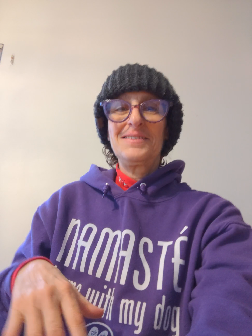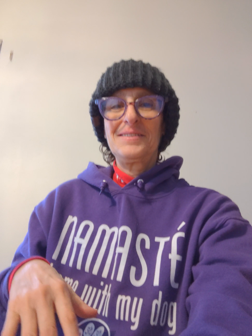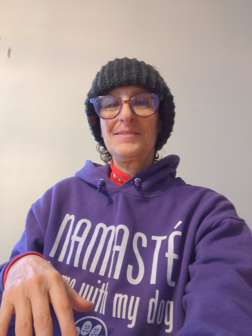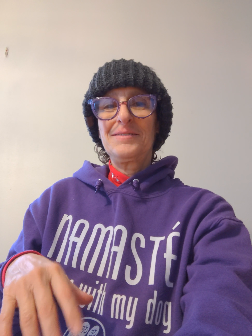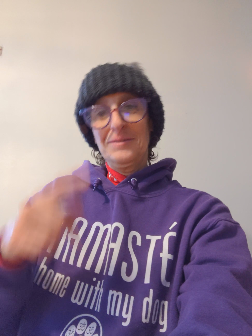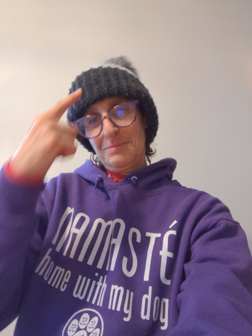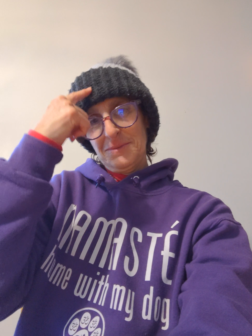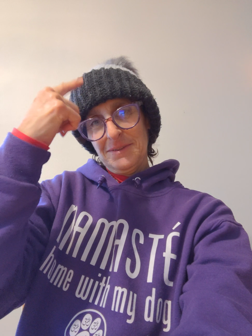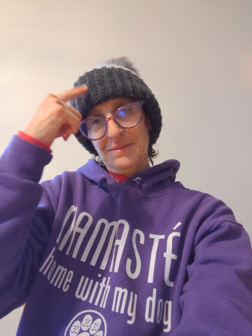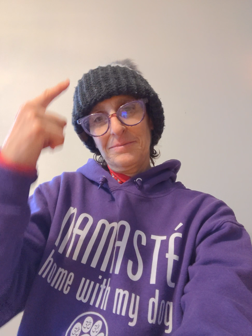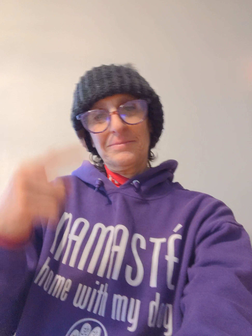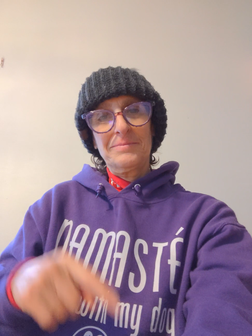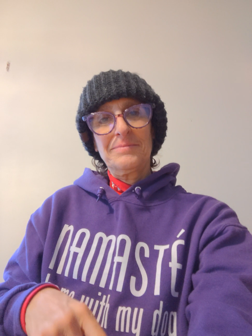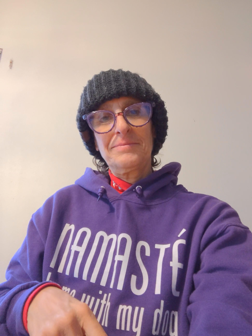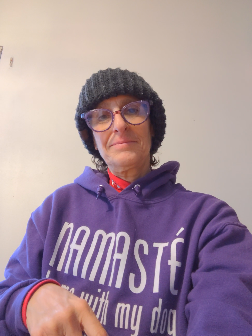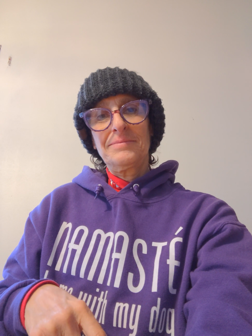penny